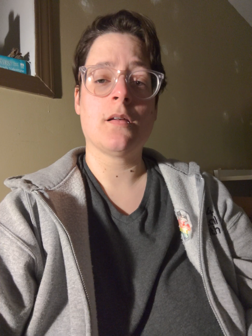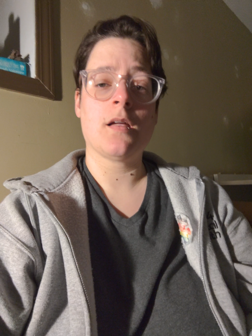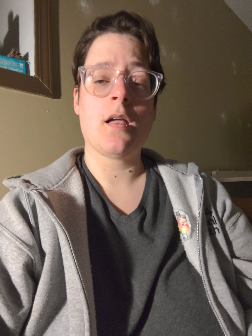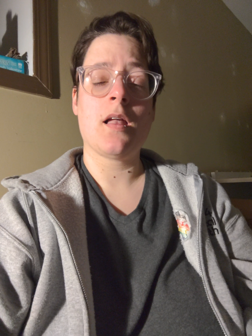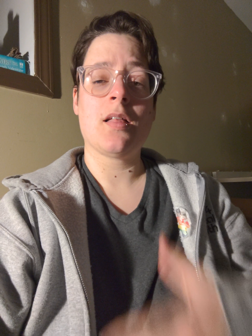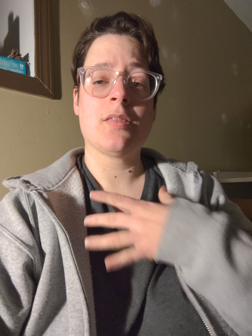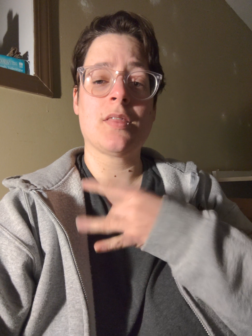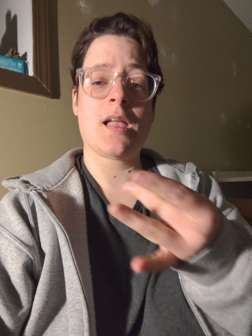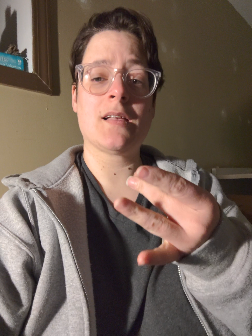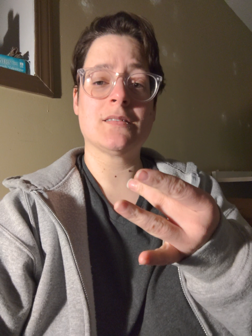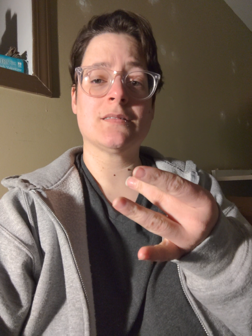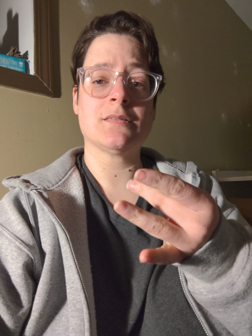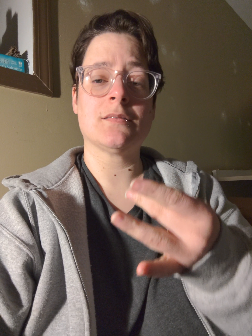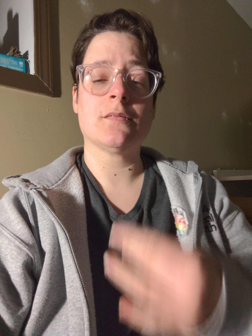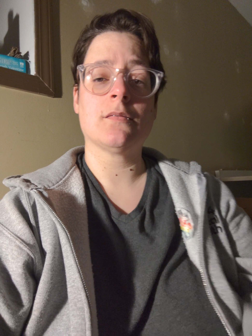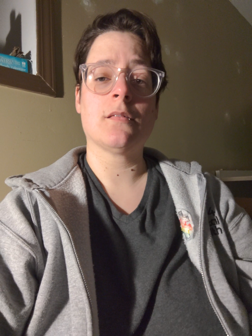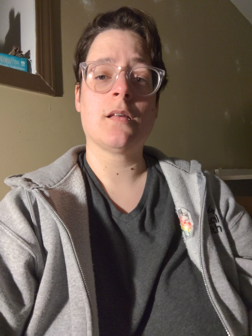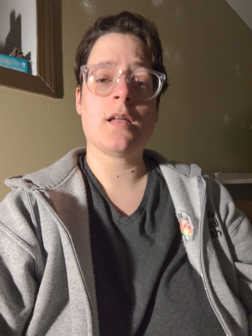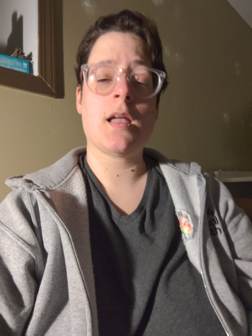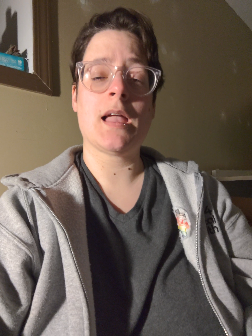like